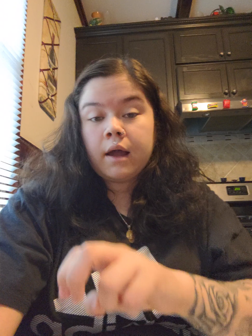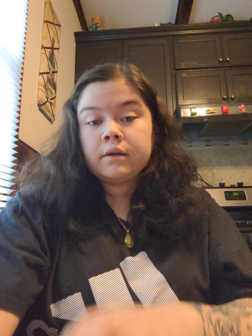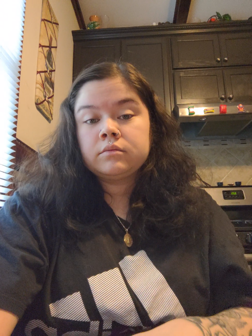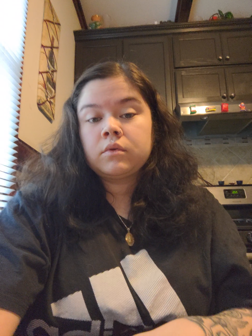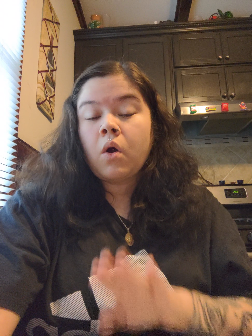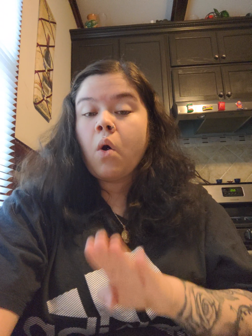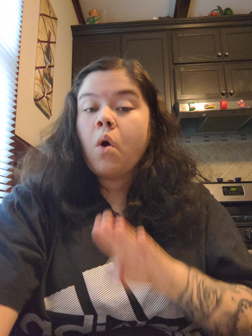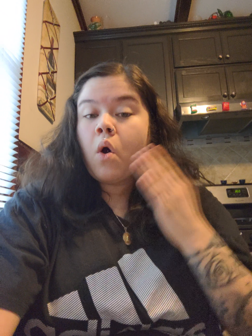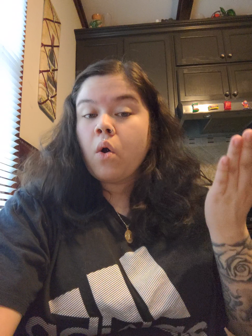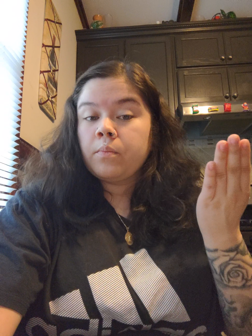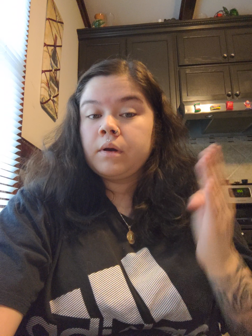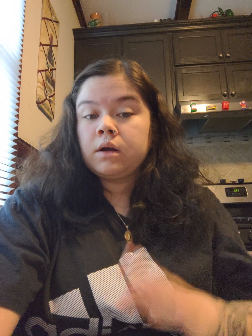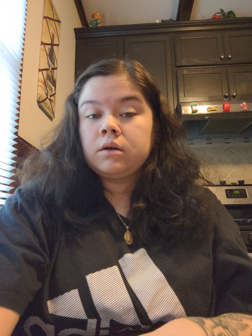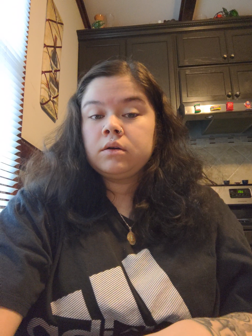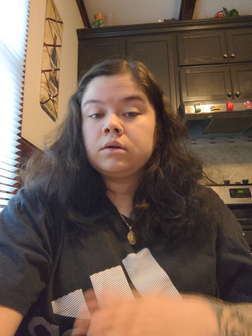open